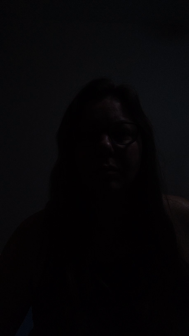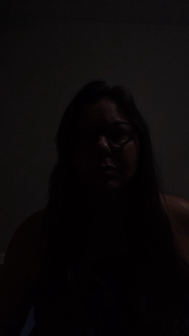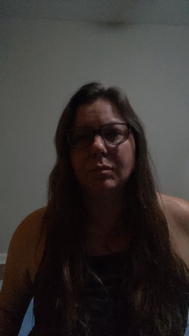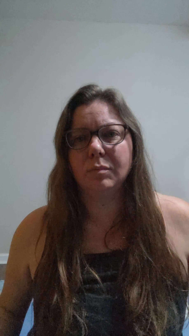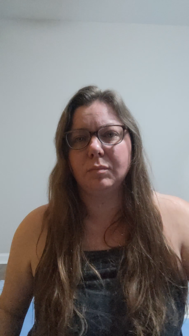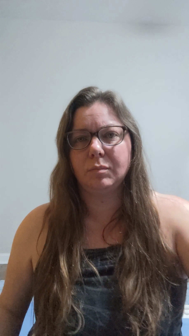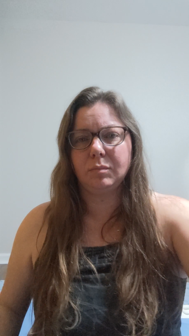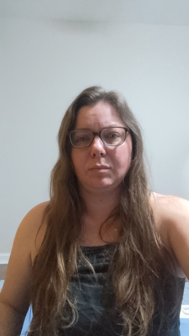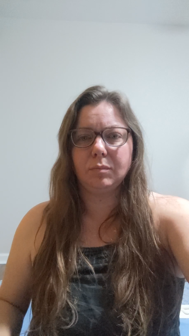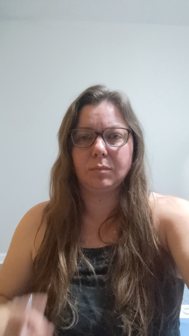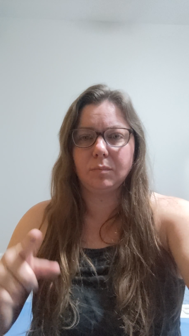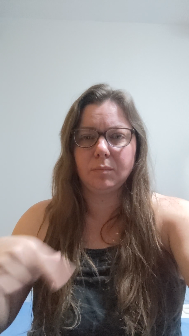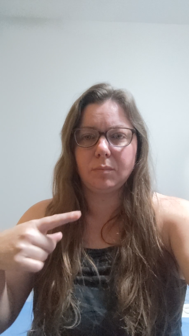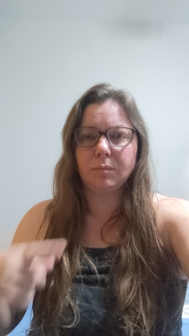about